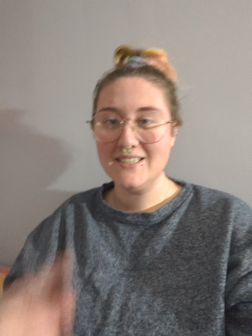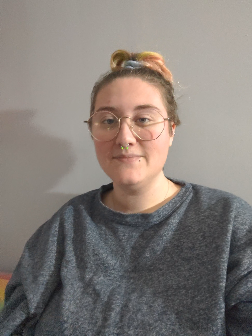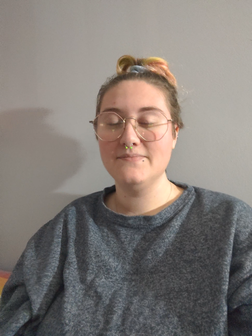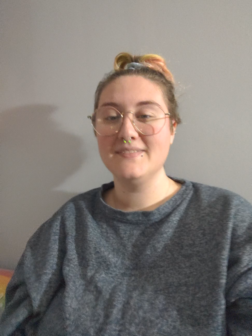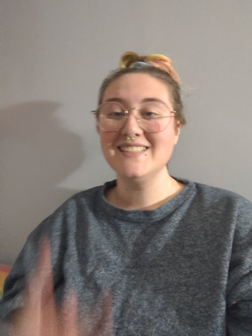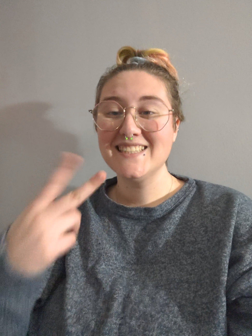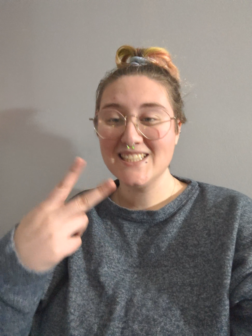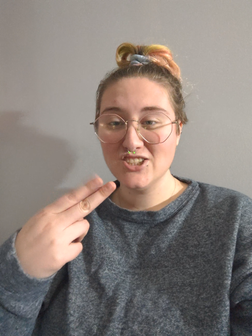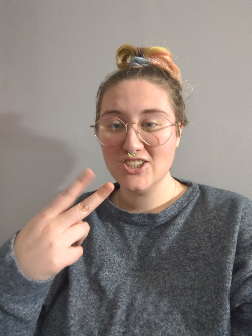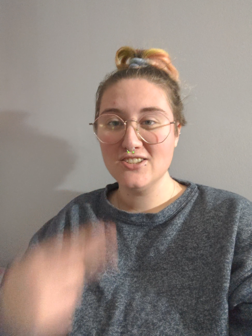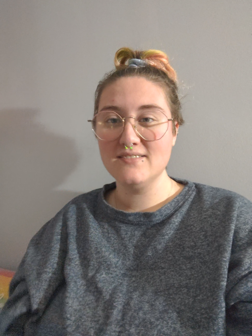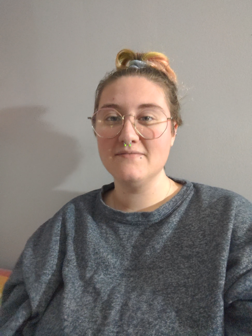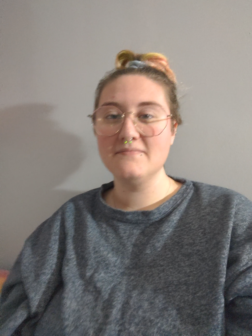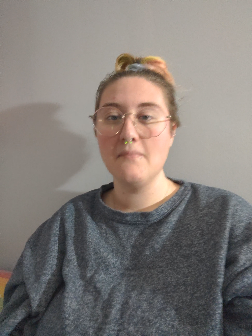scissors